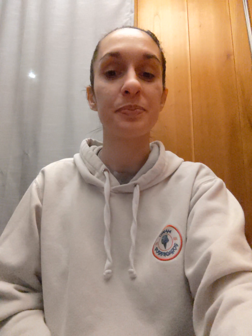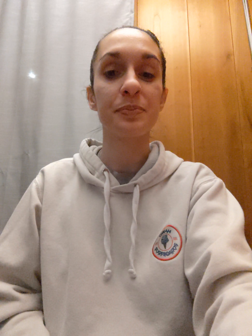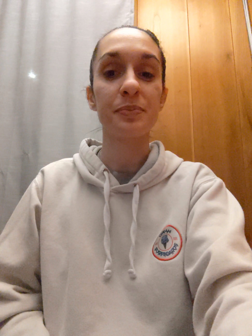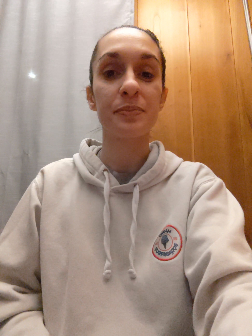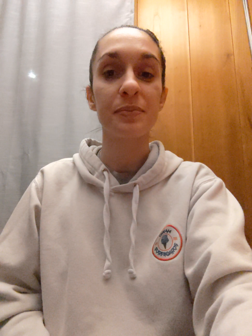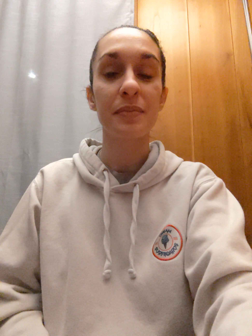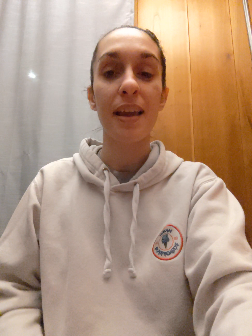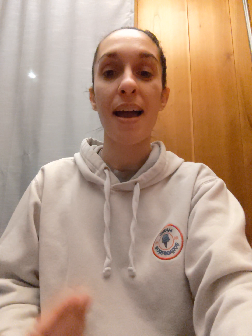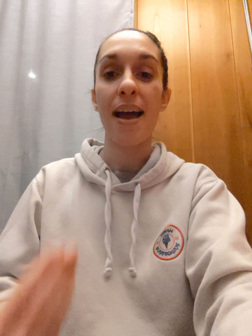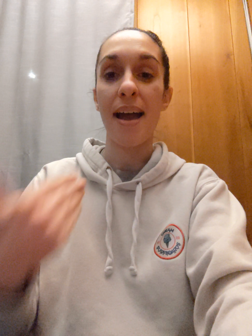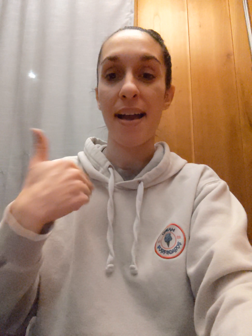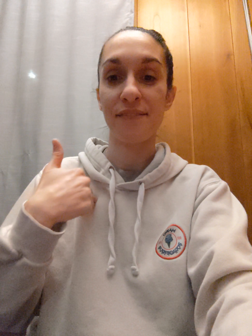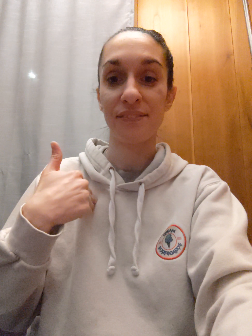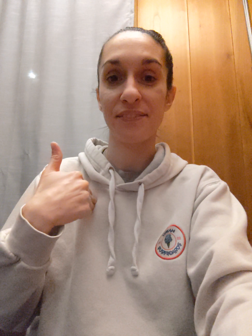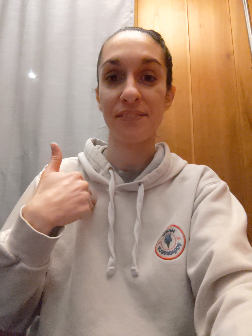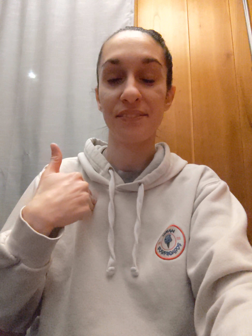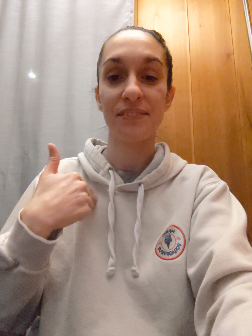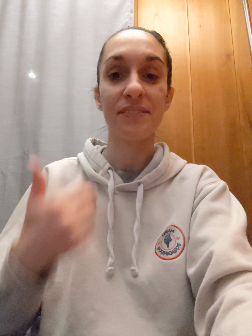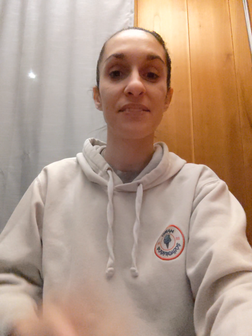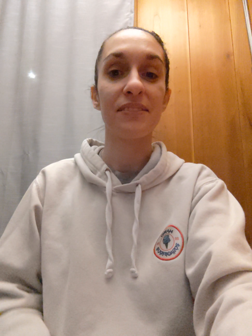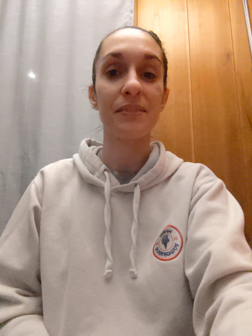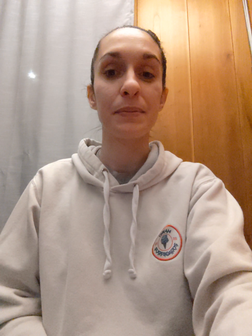have